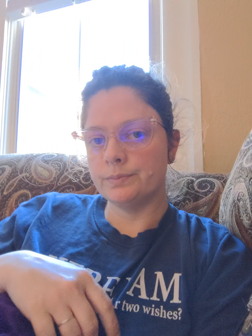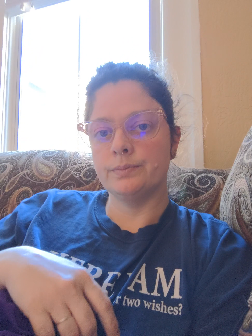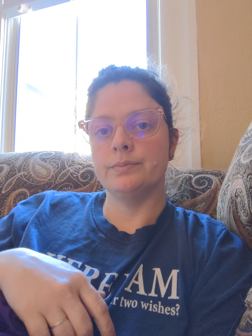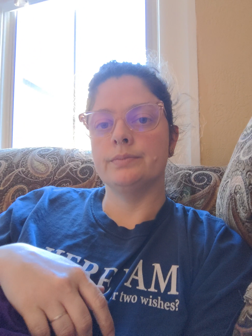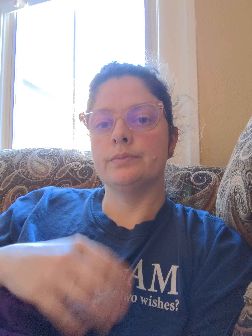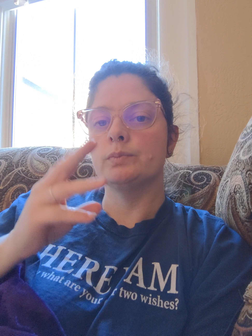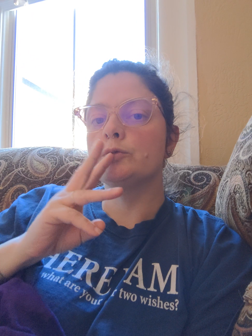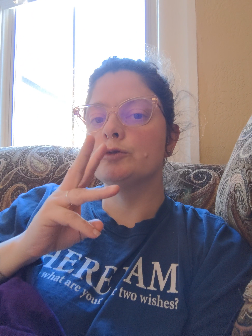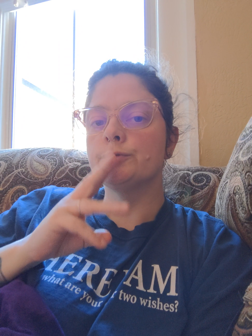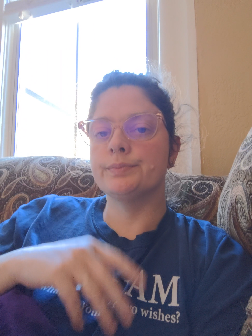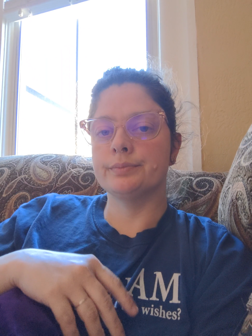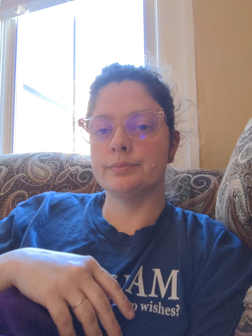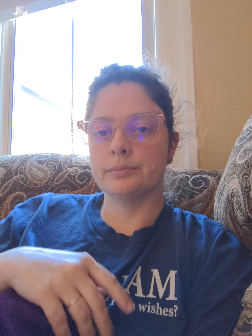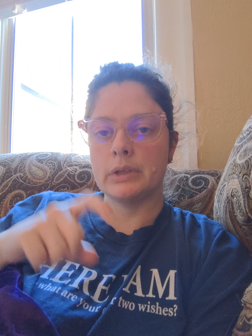water